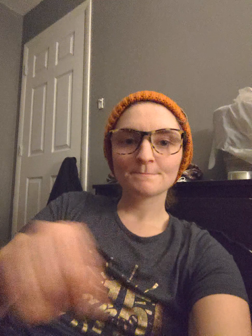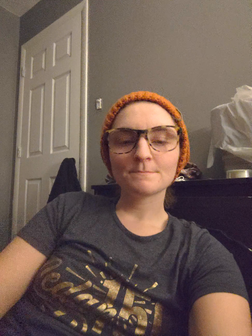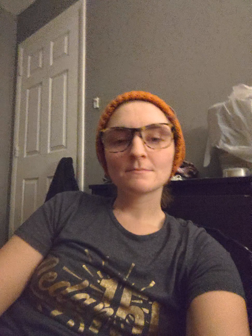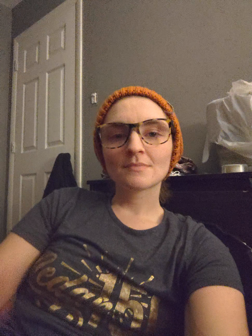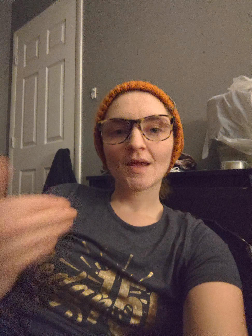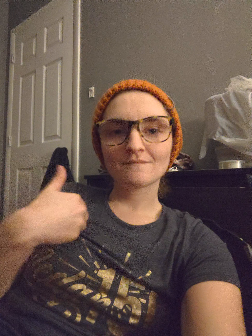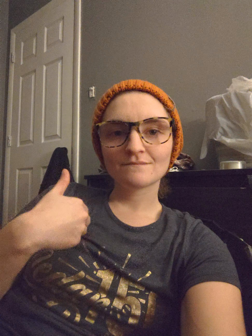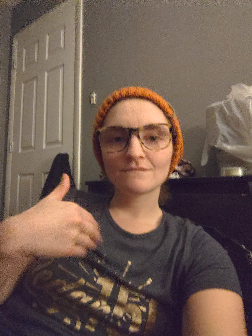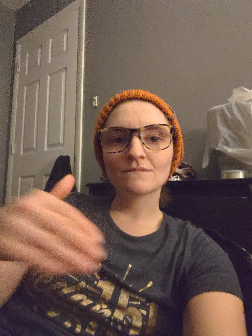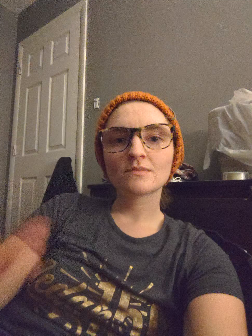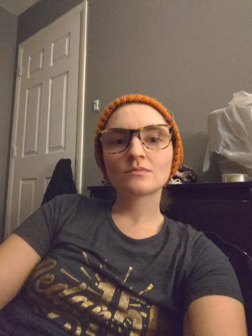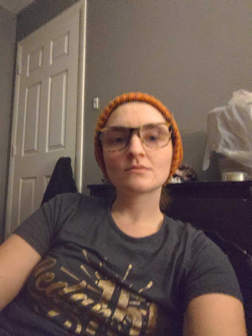have